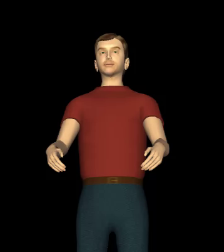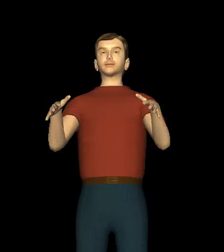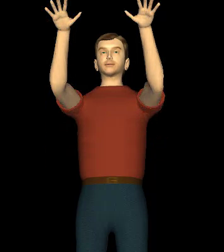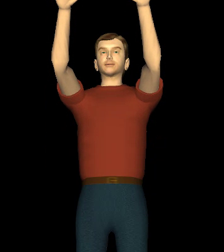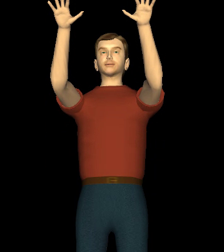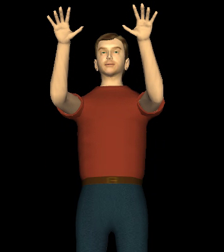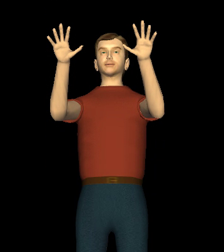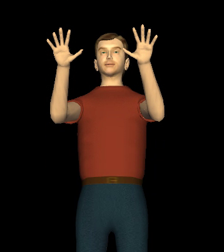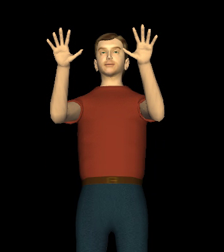ثلج